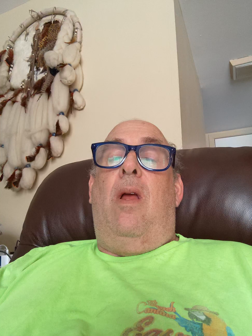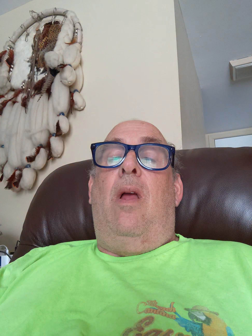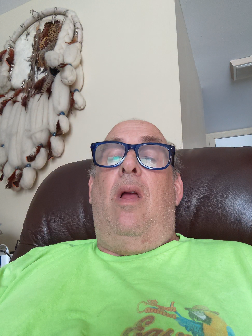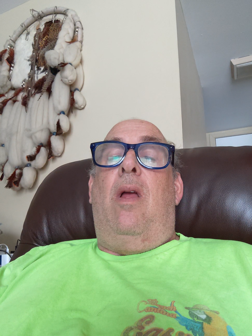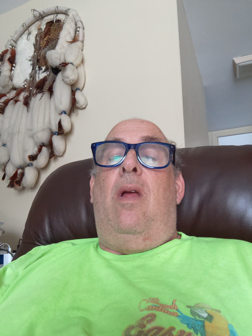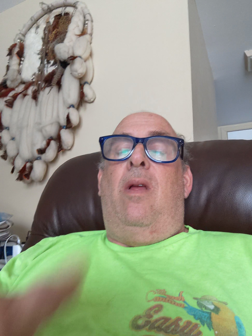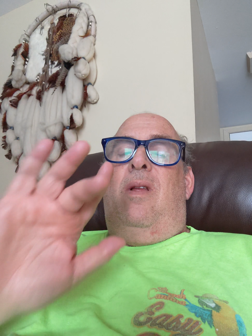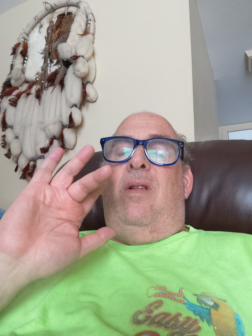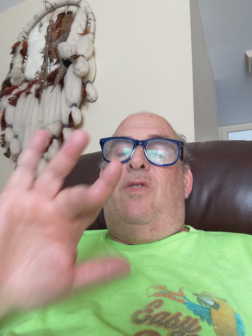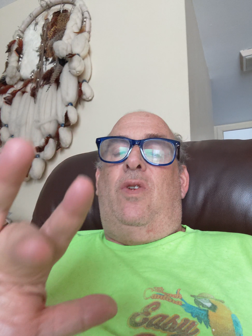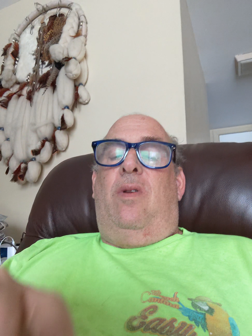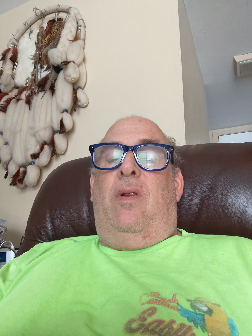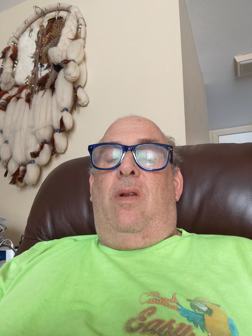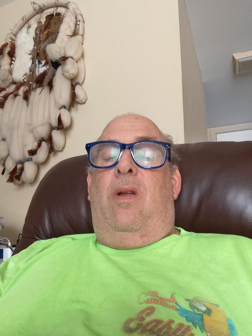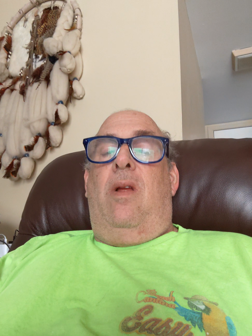touch